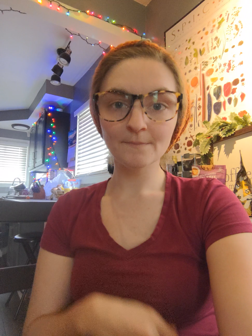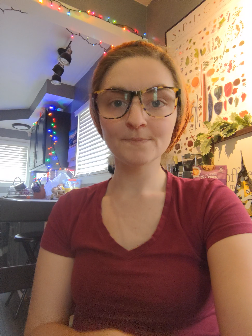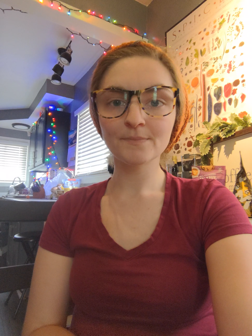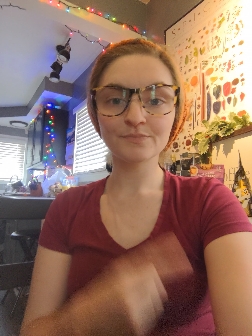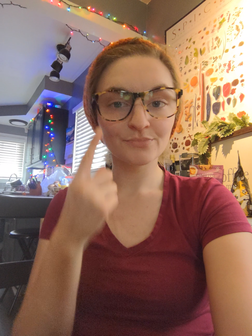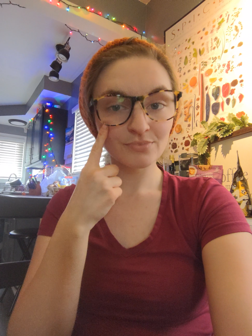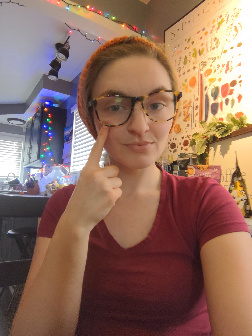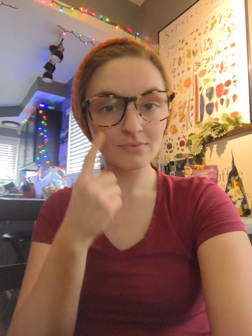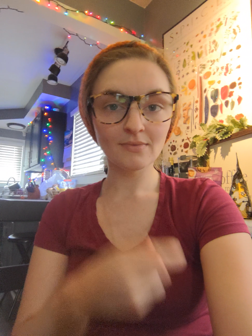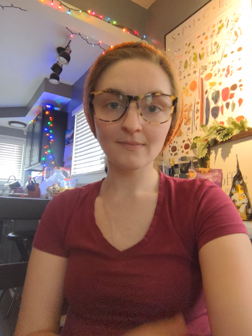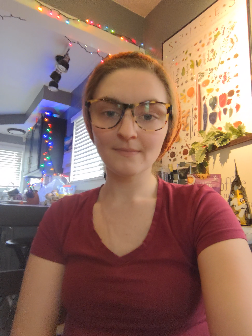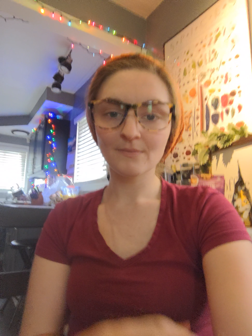eye